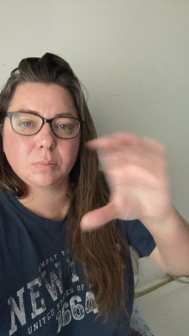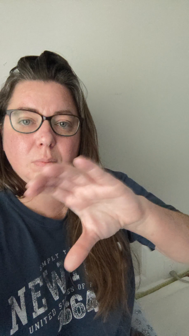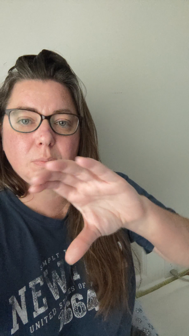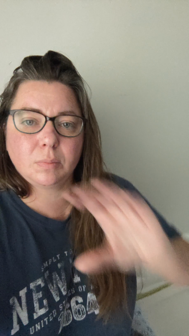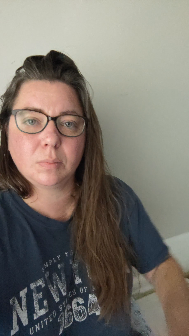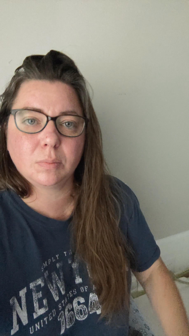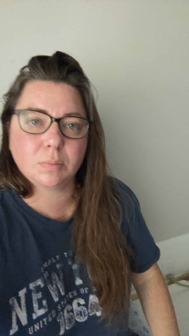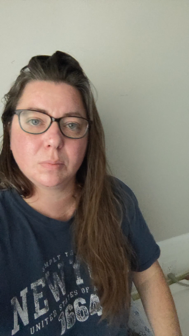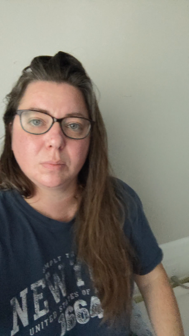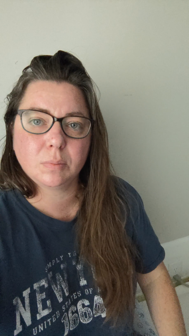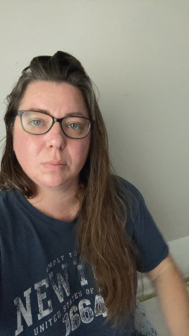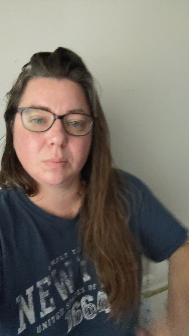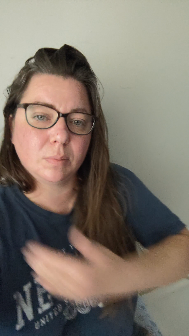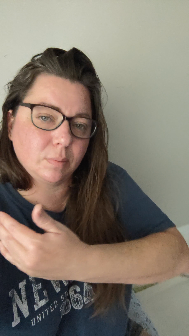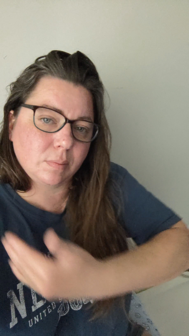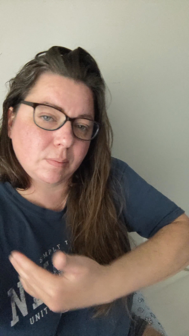baby